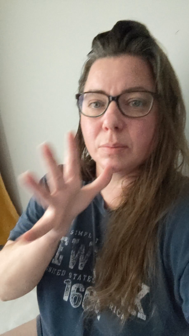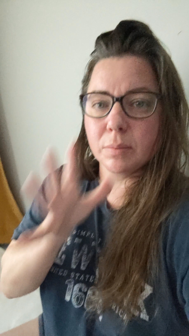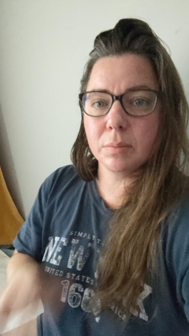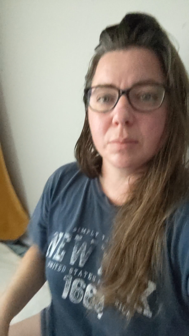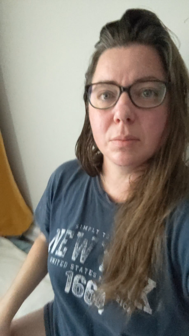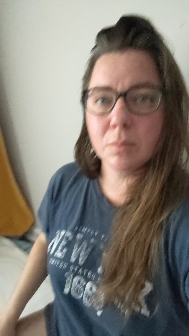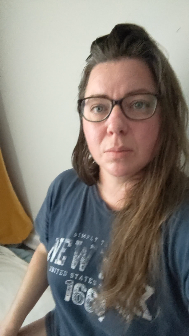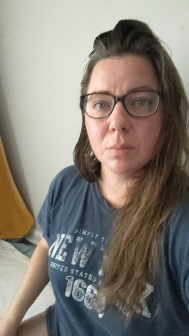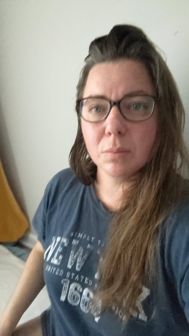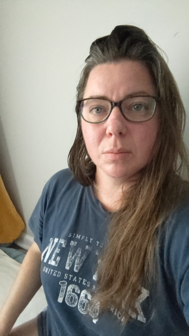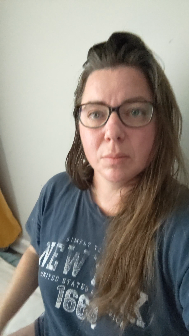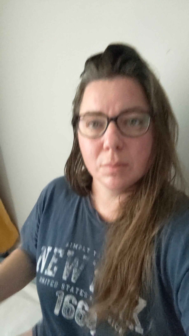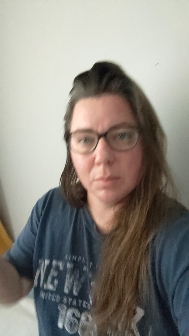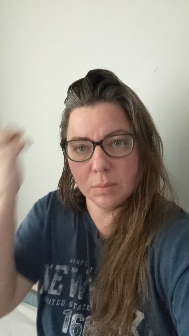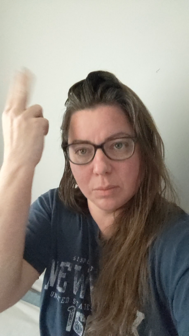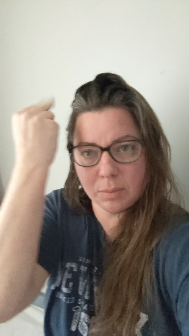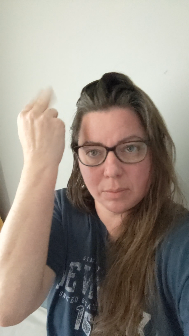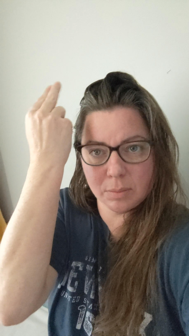rabbit